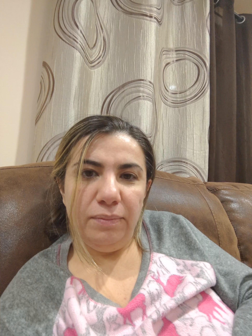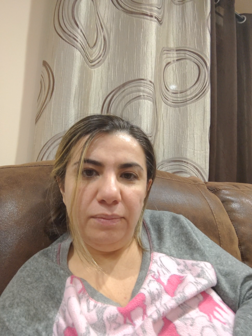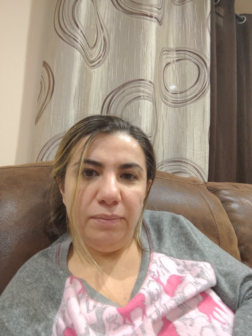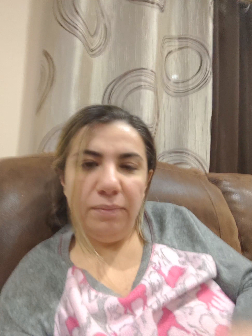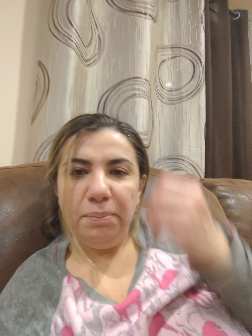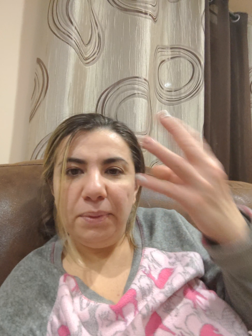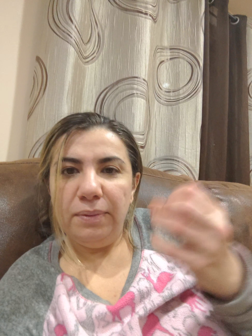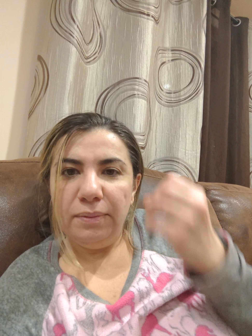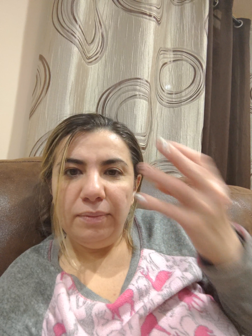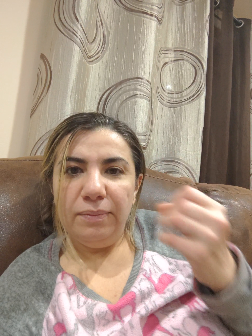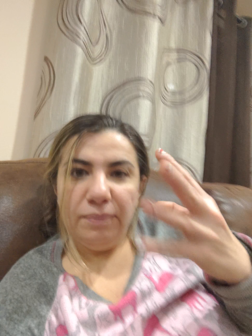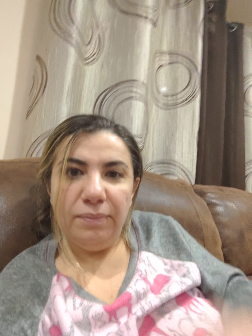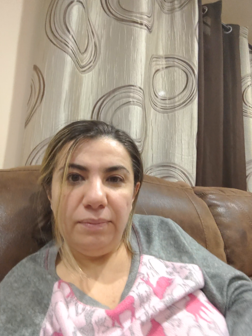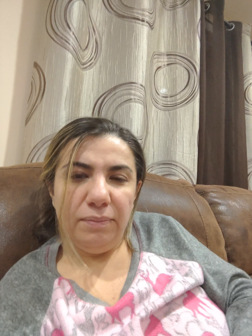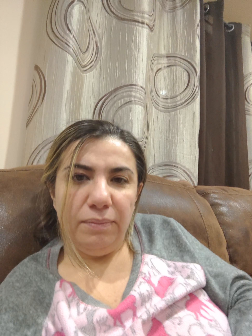many